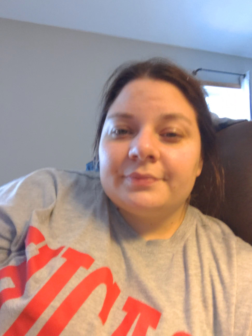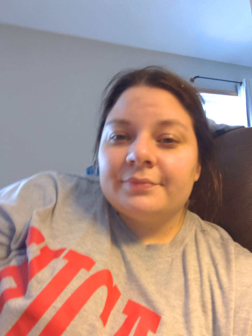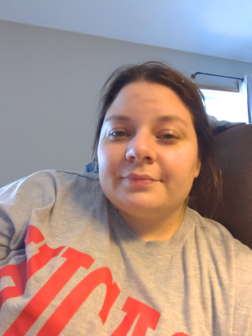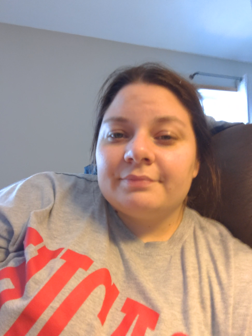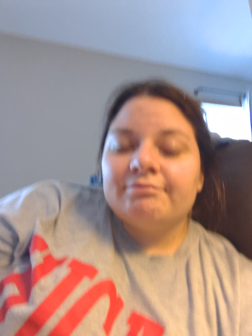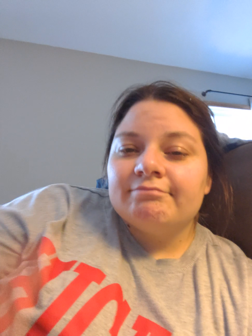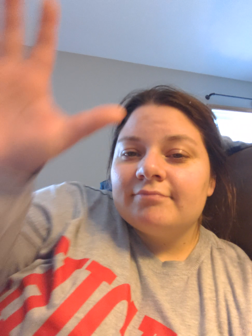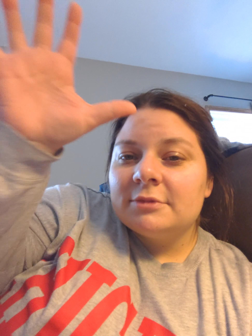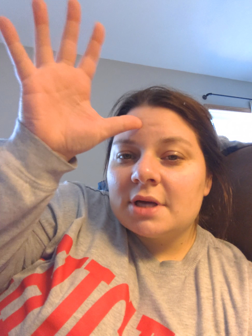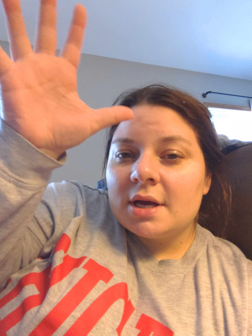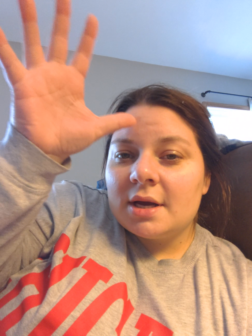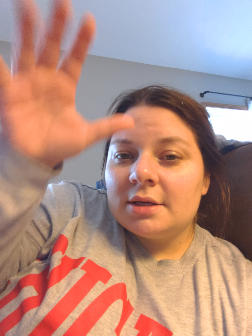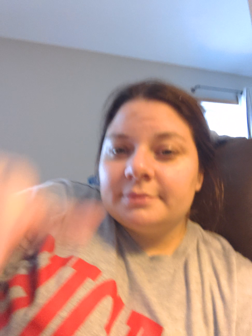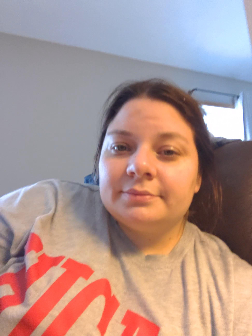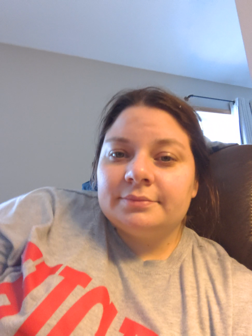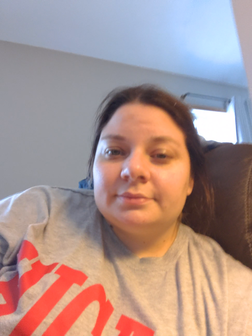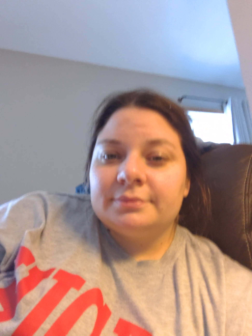dad